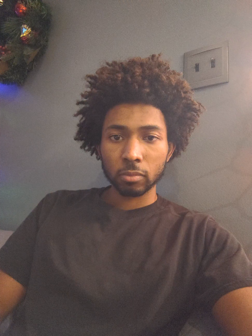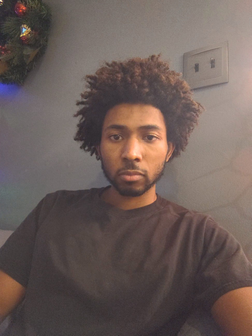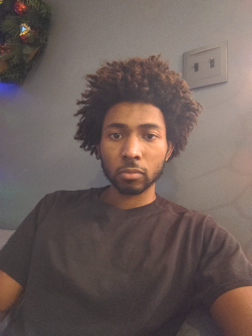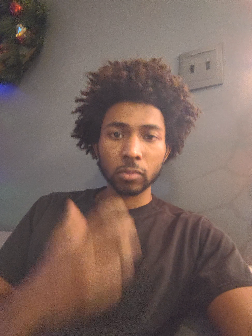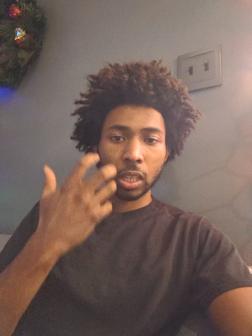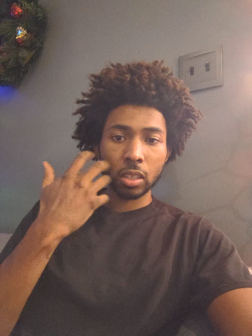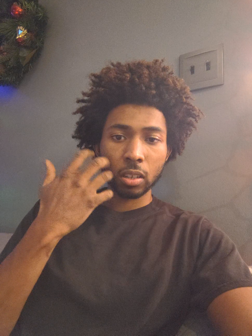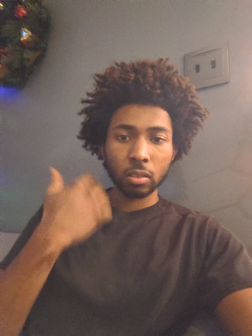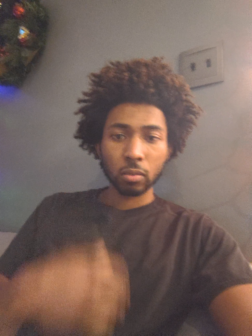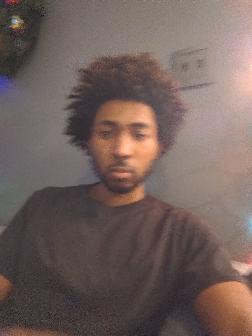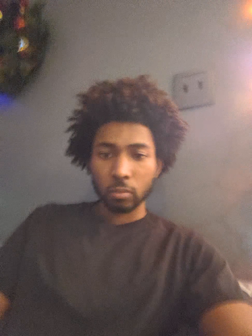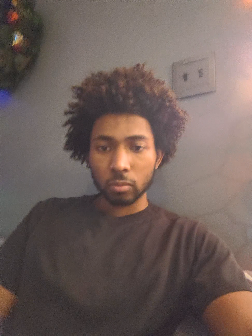tiger